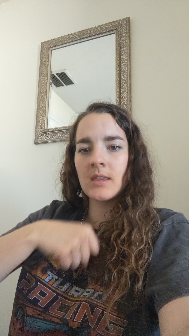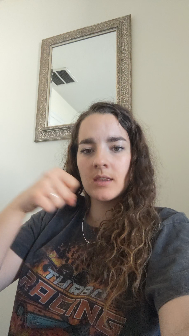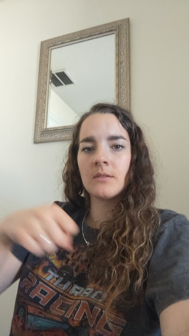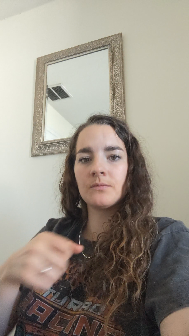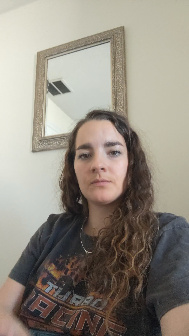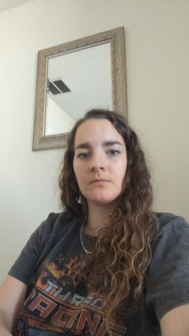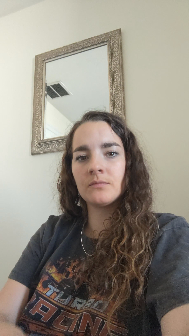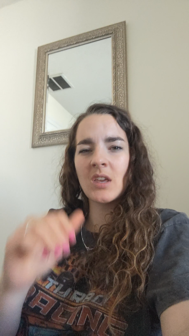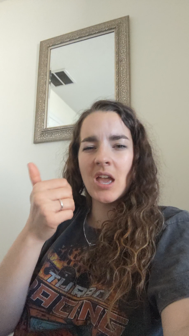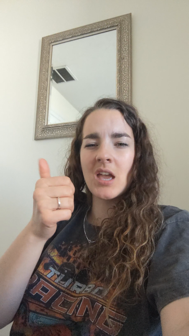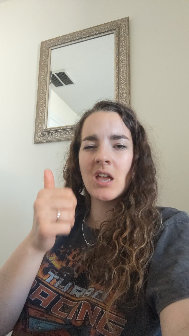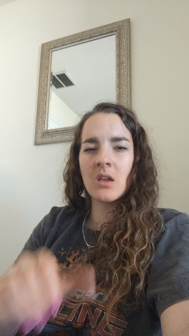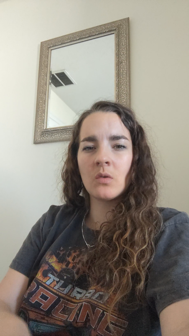how